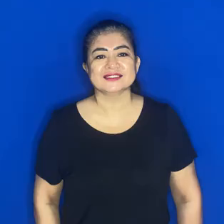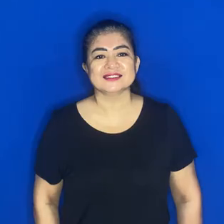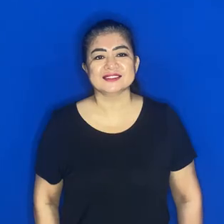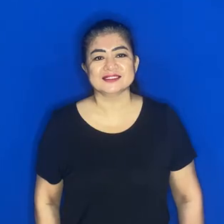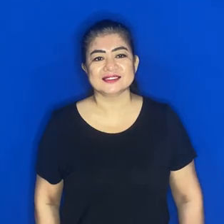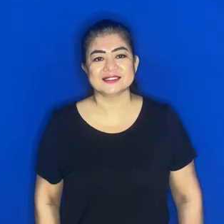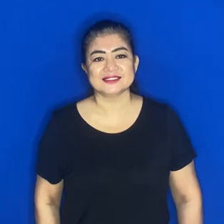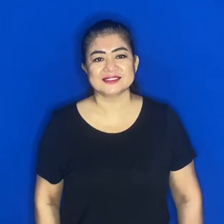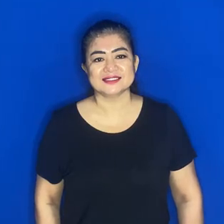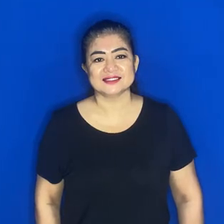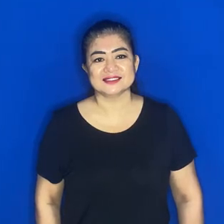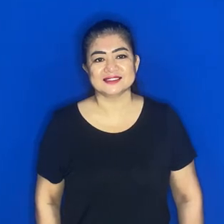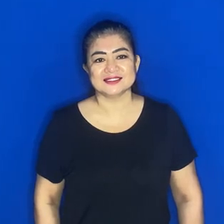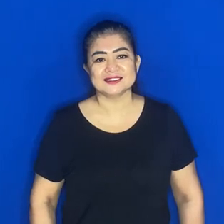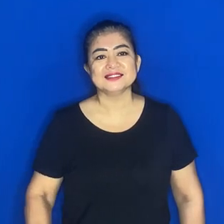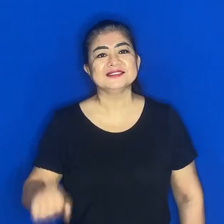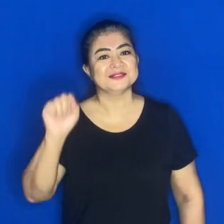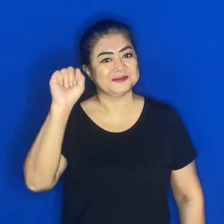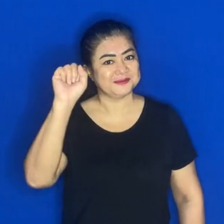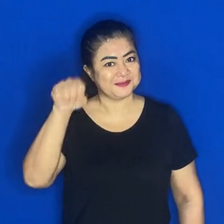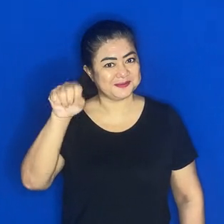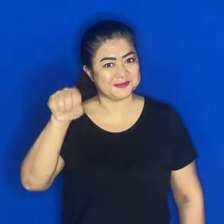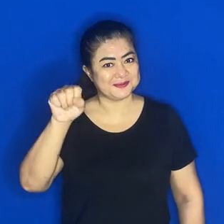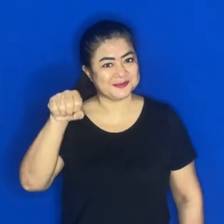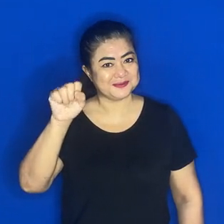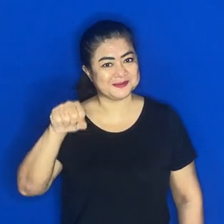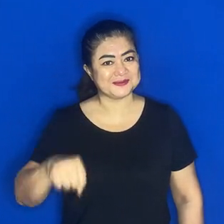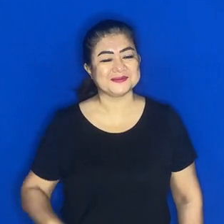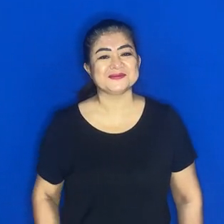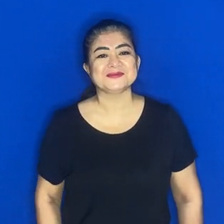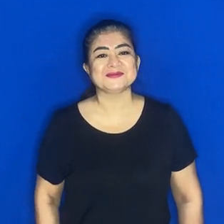yes